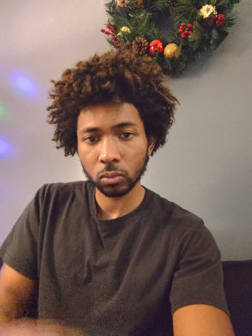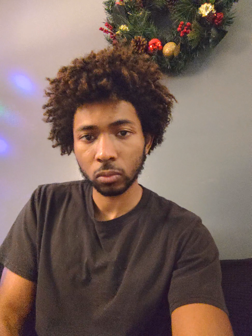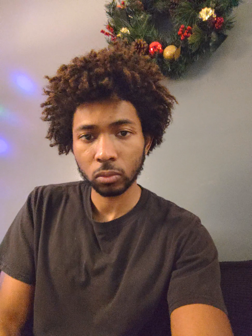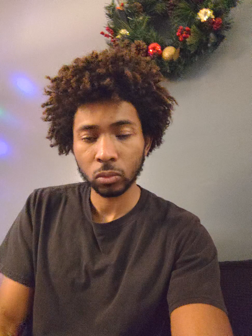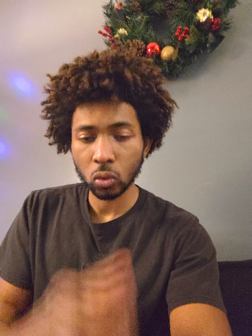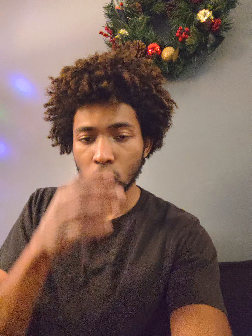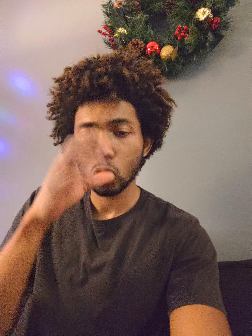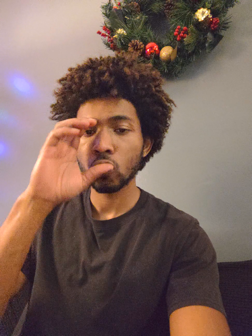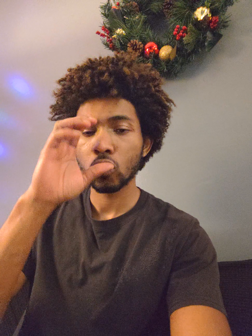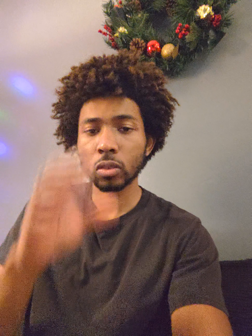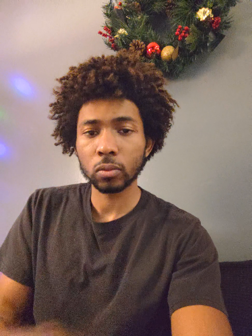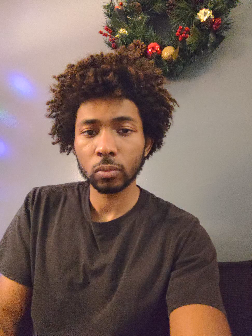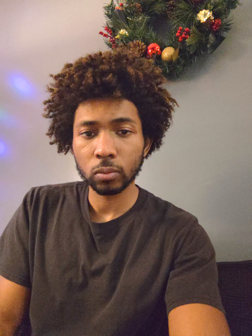drink